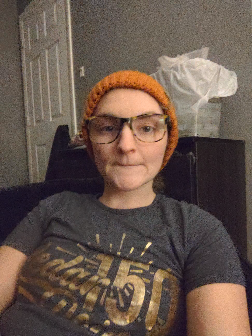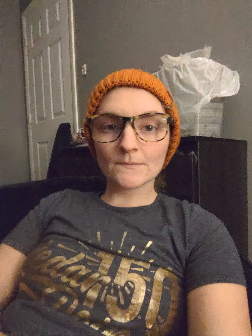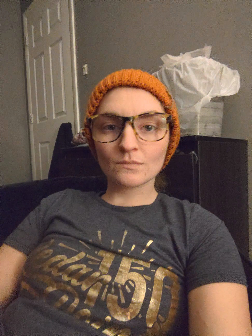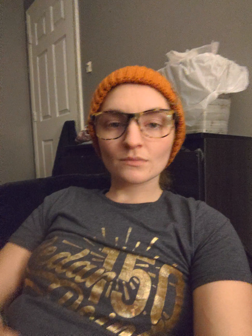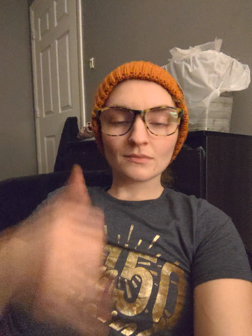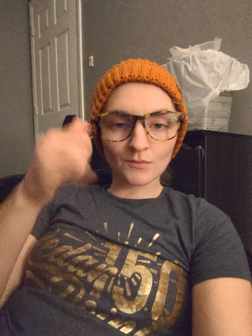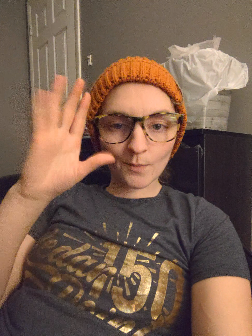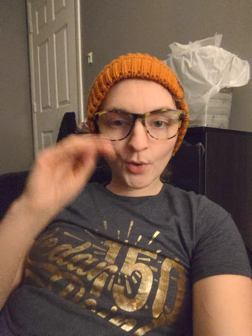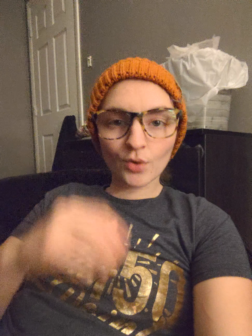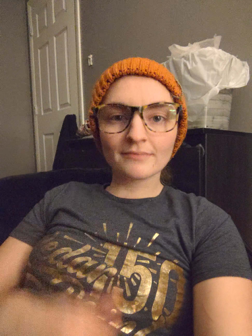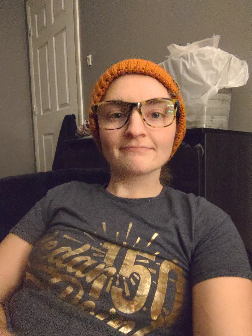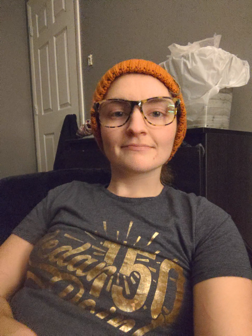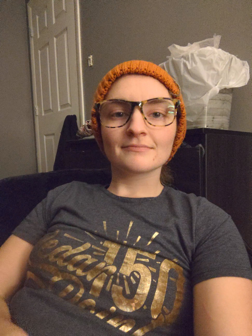cowboy